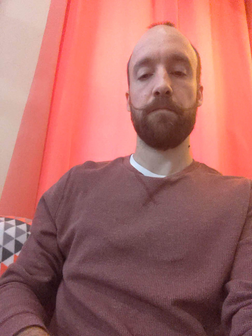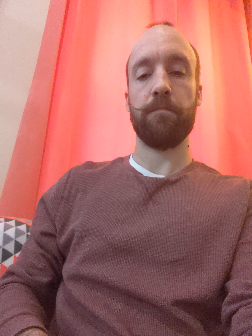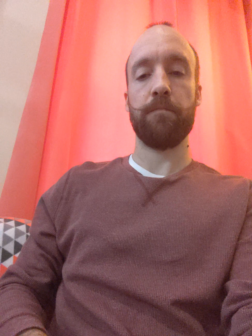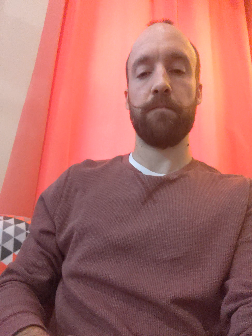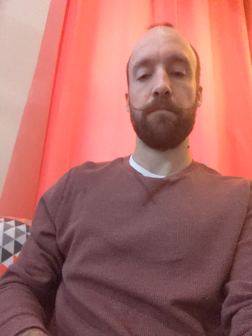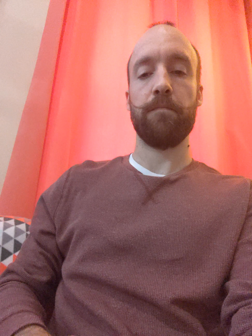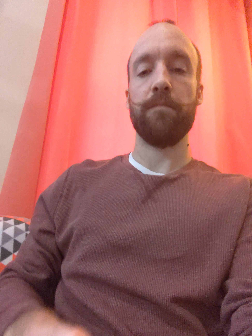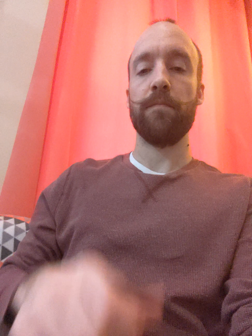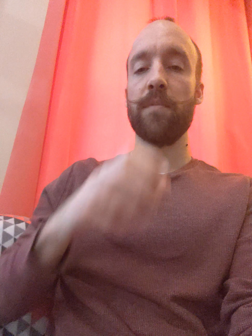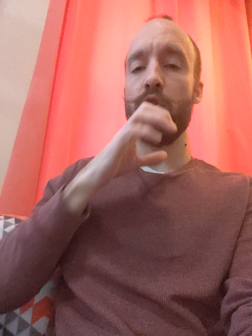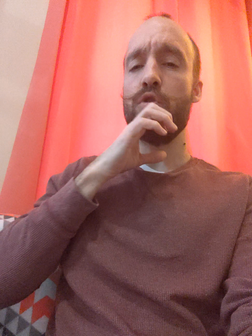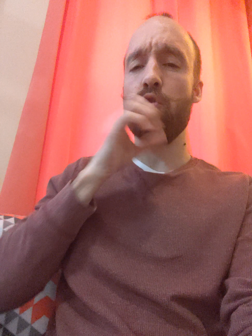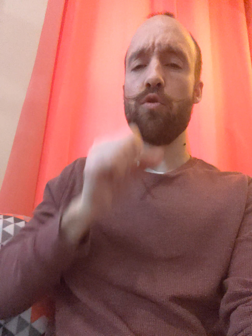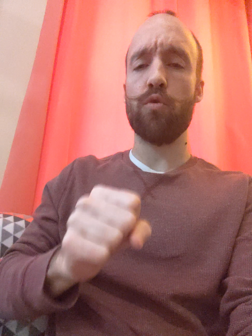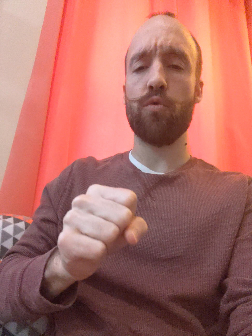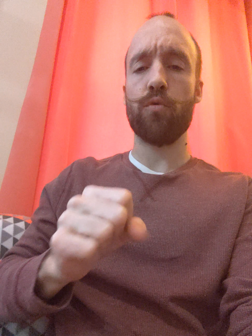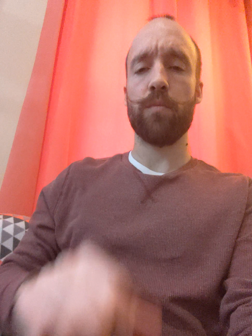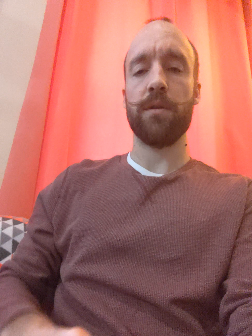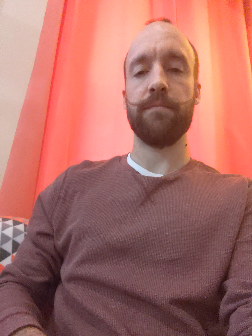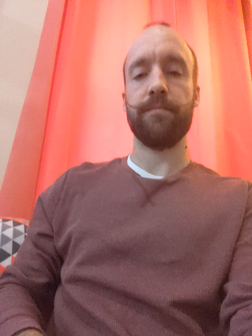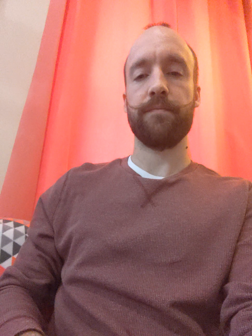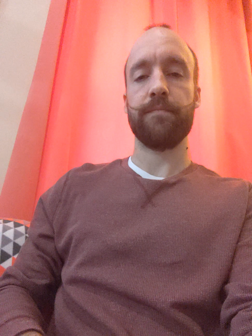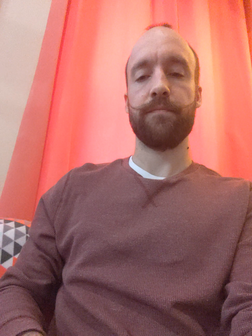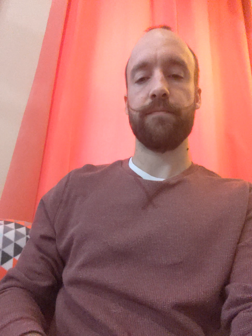old